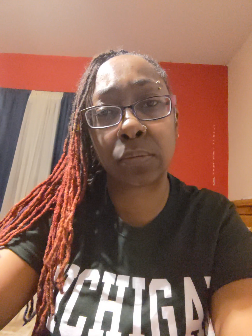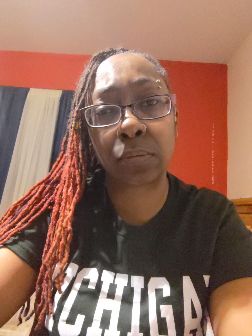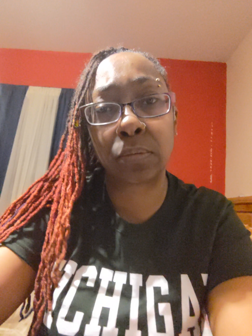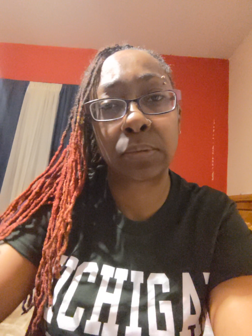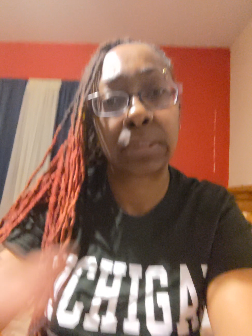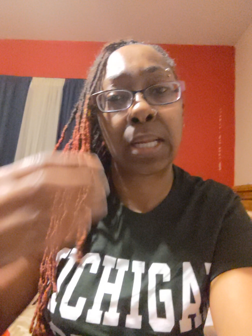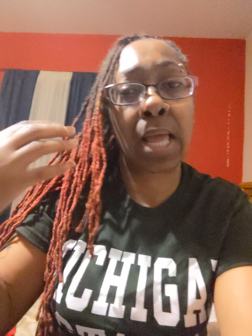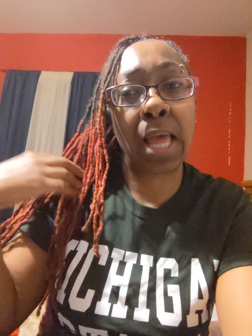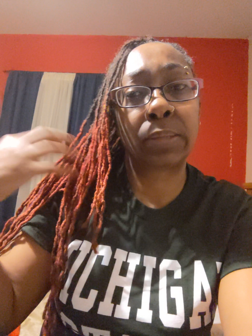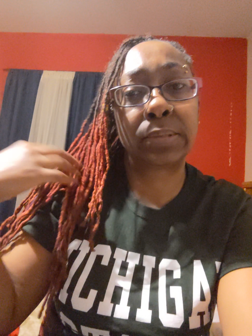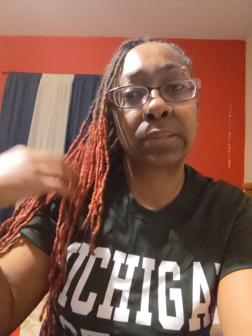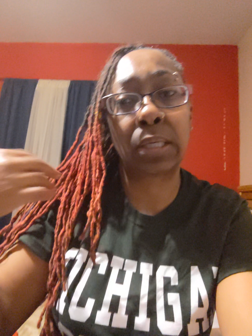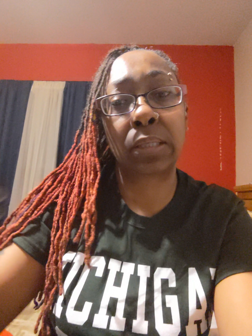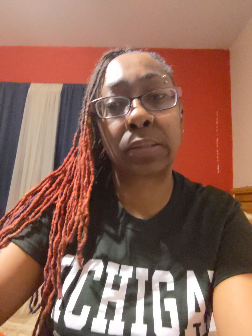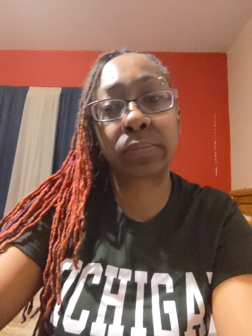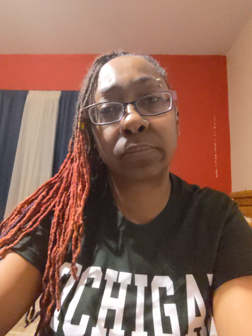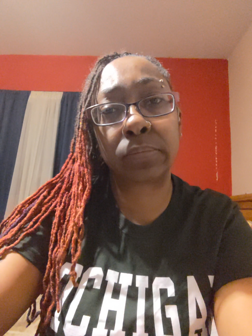outside